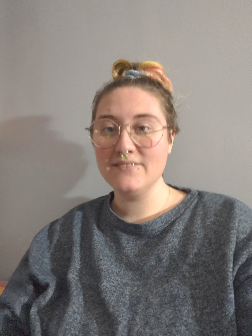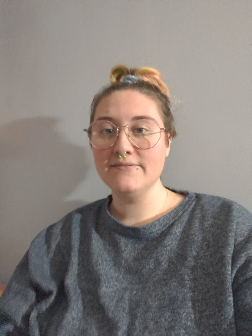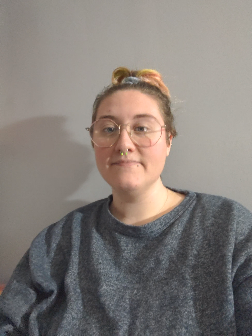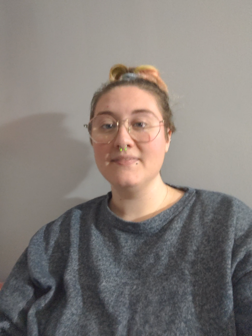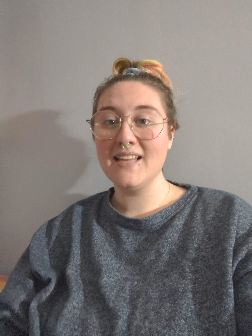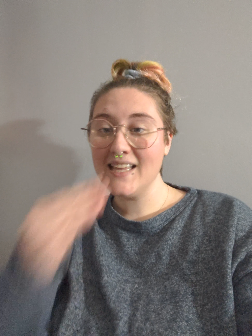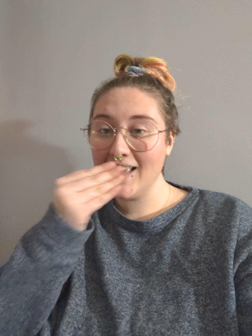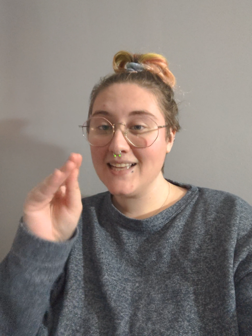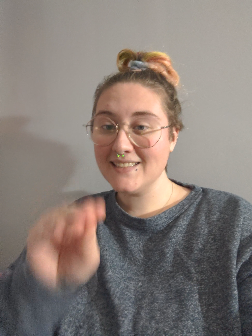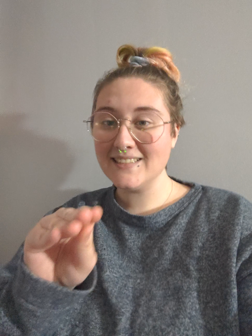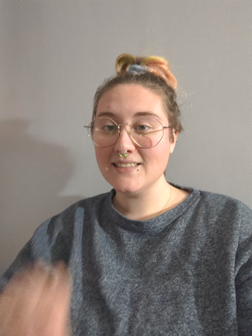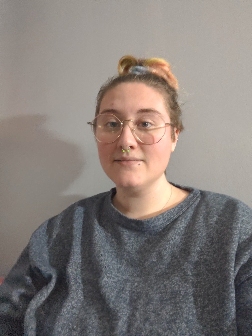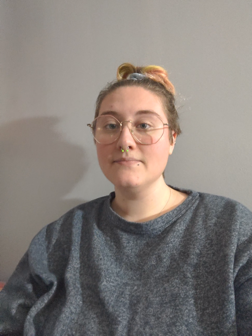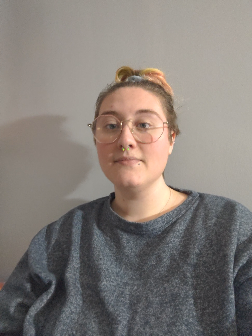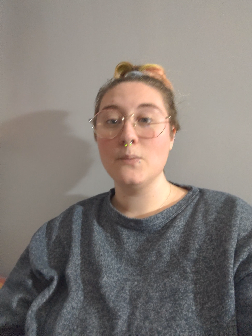kiss